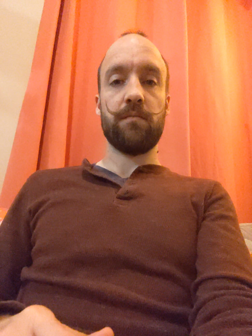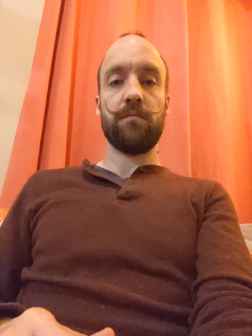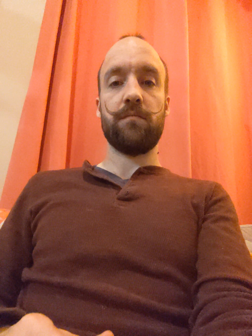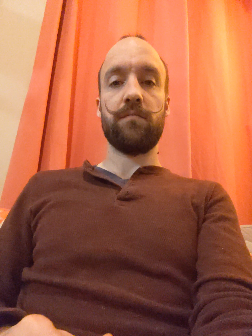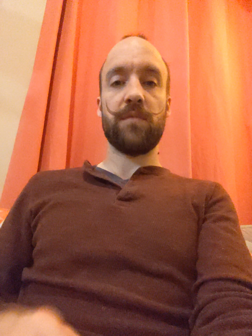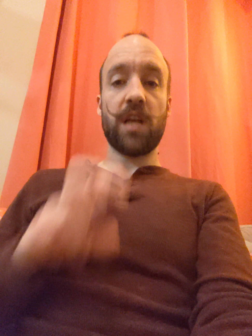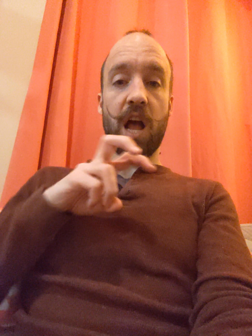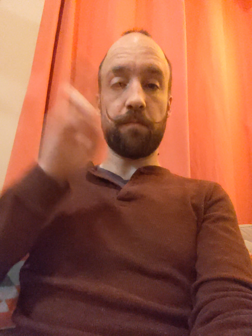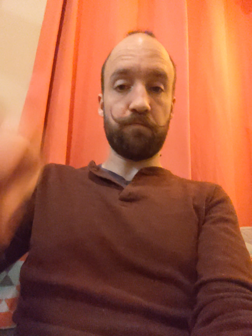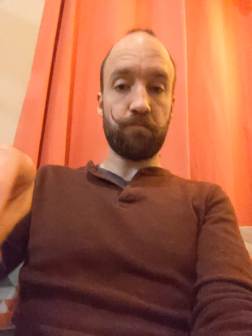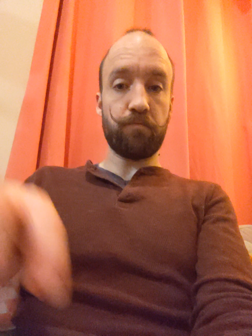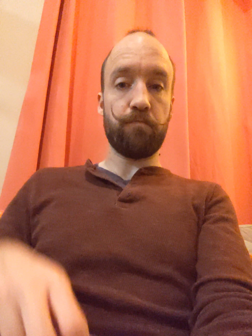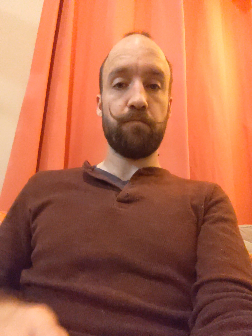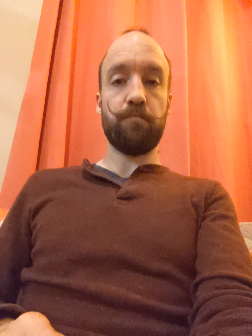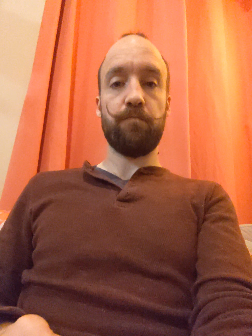jump